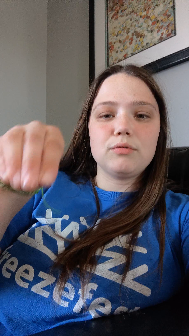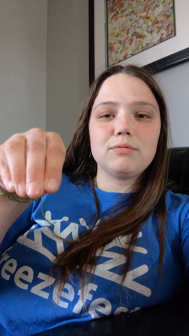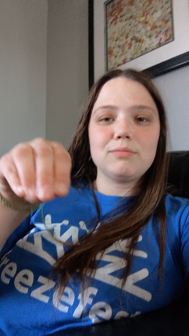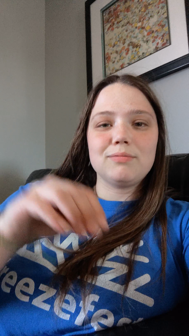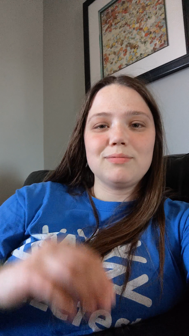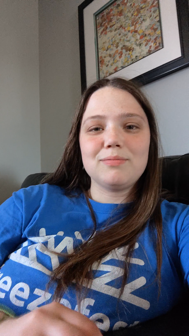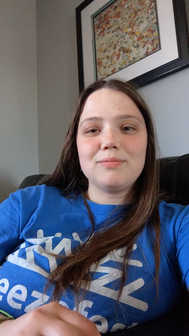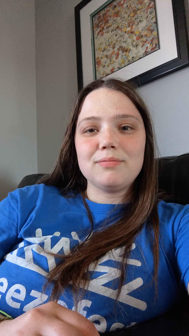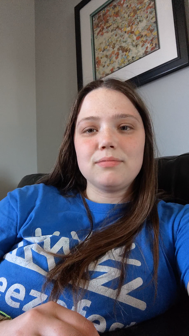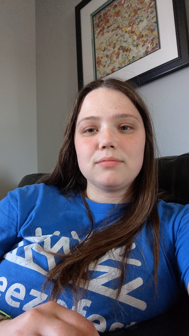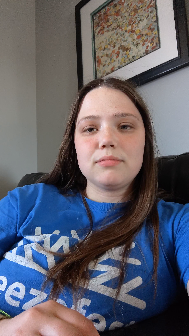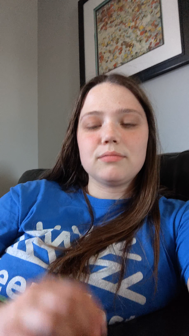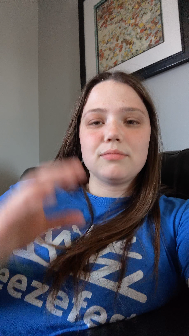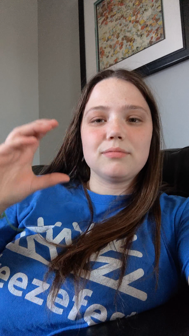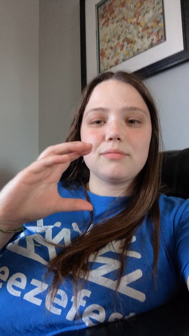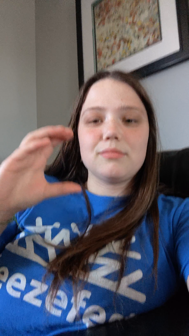ball